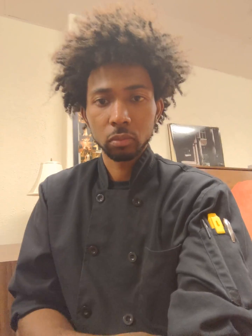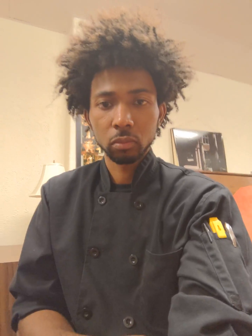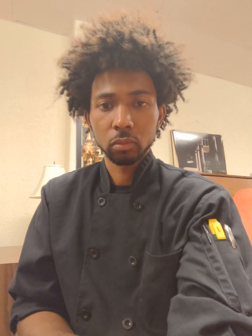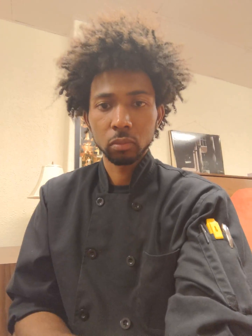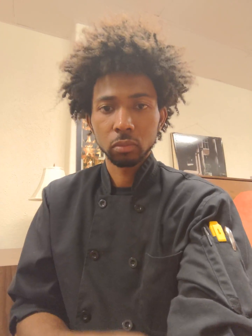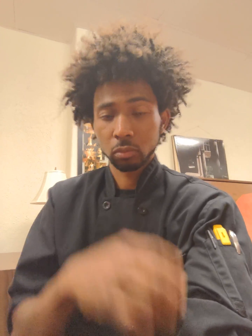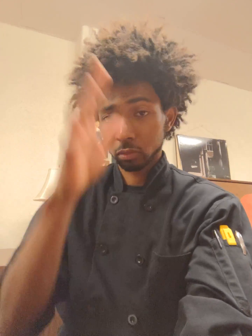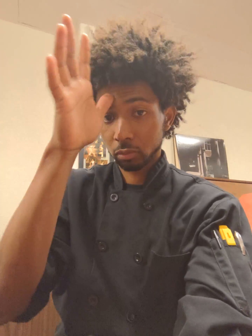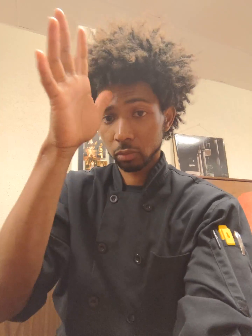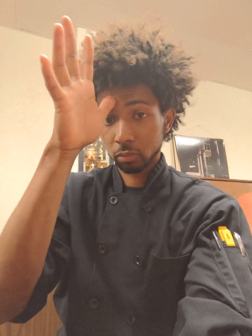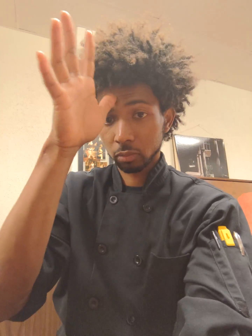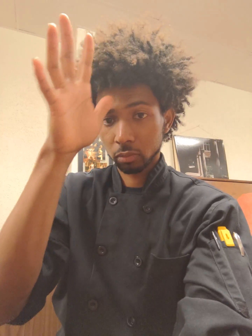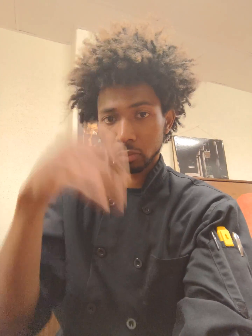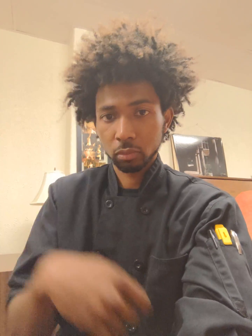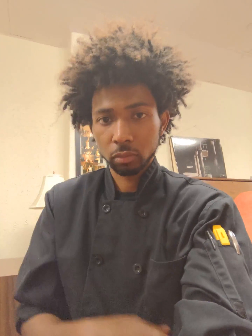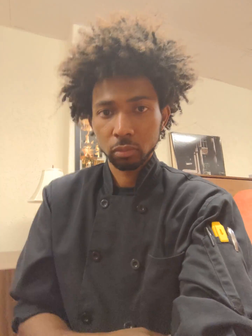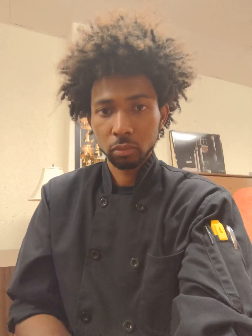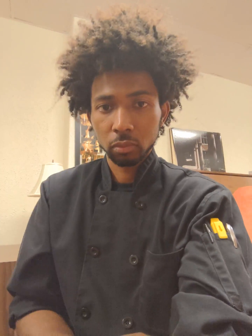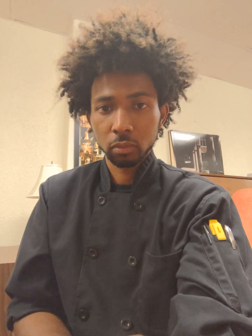daddy